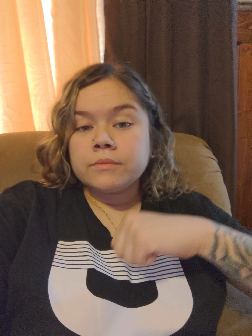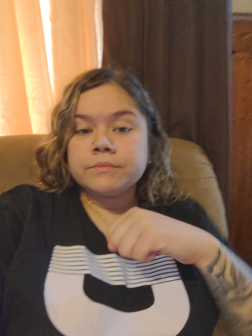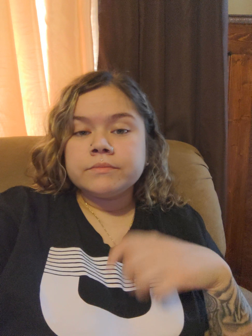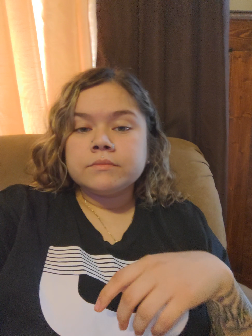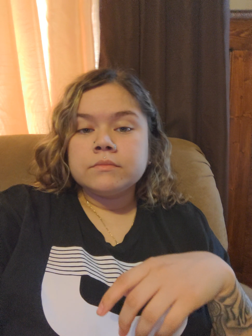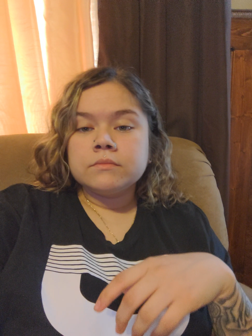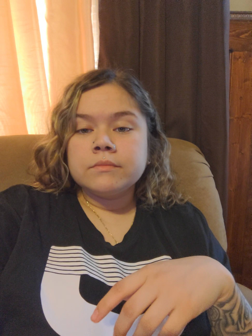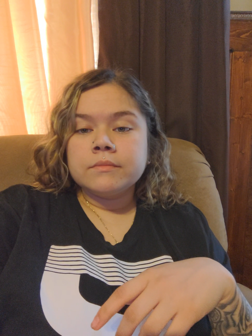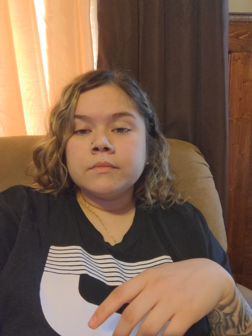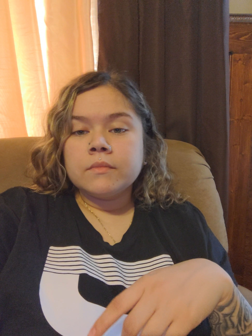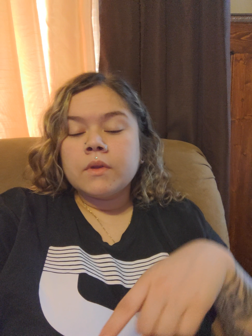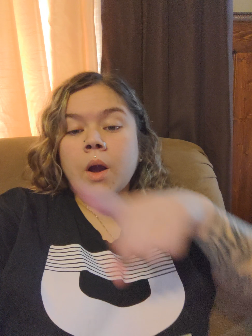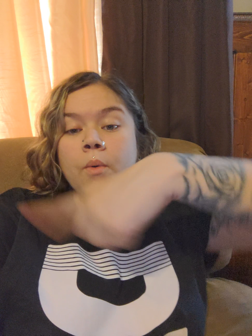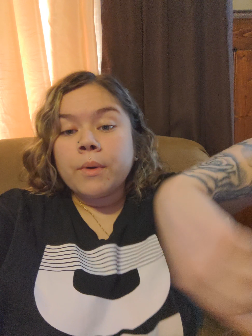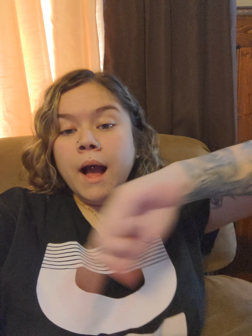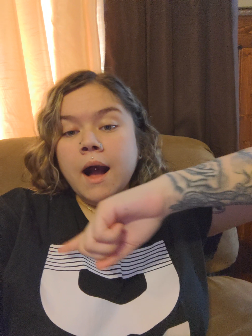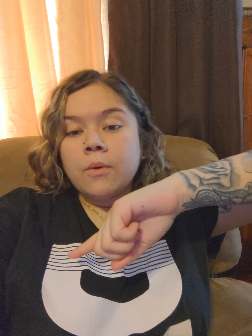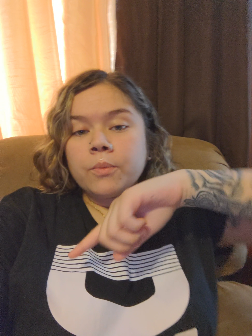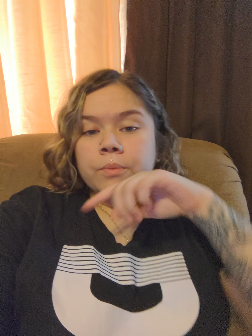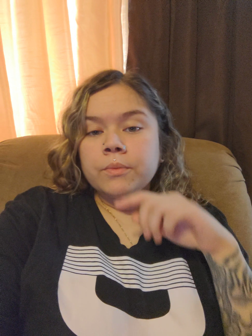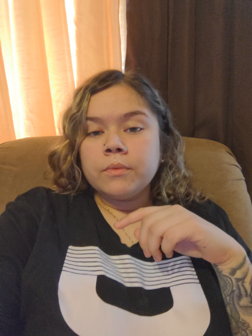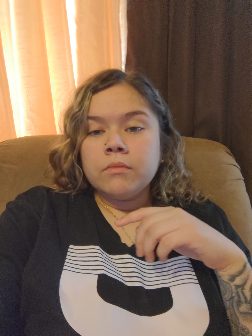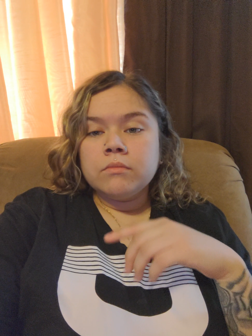around